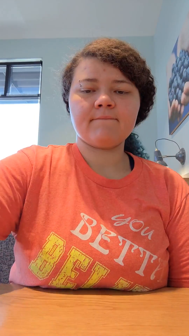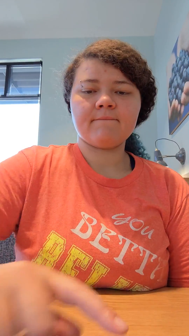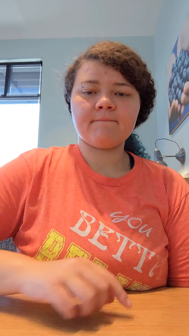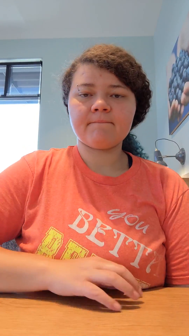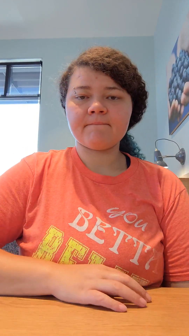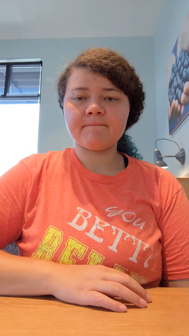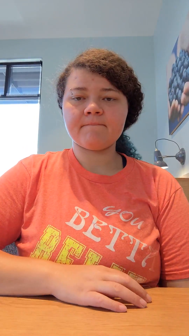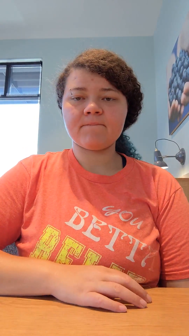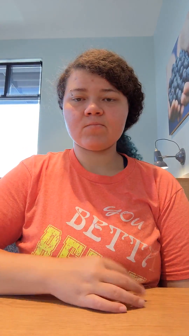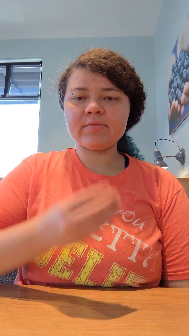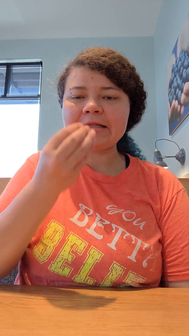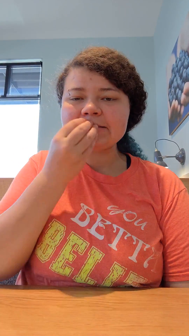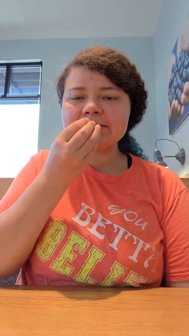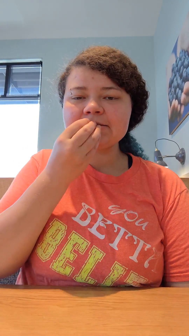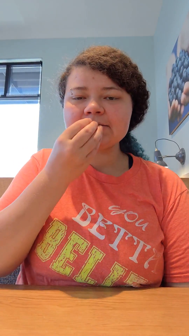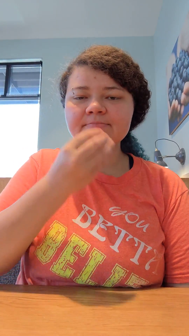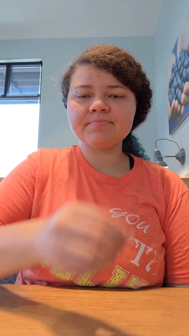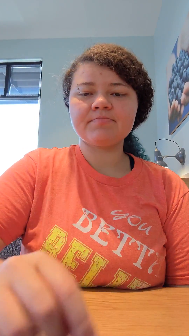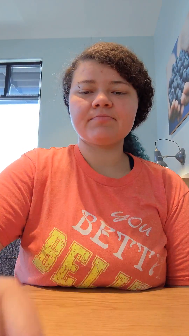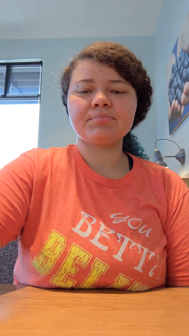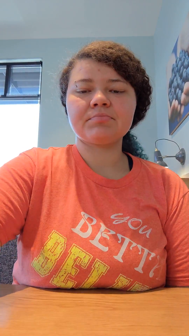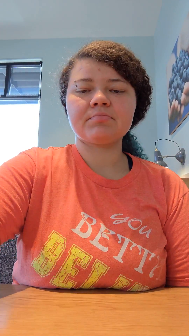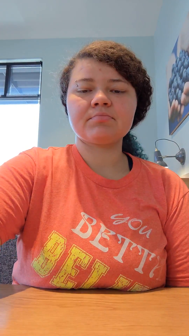eat